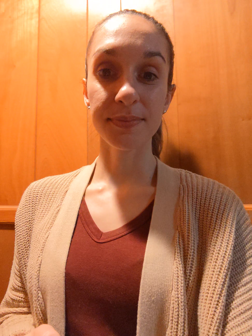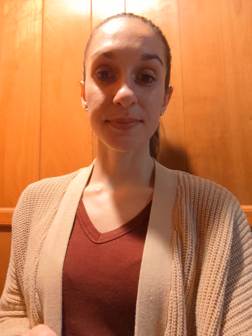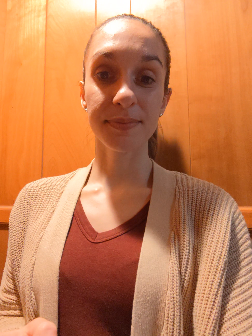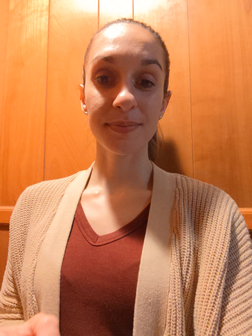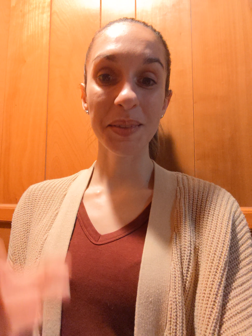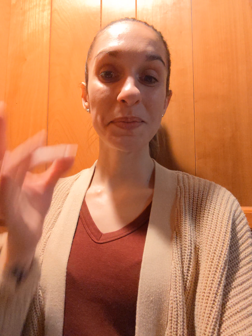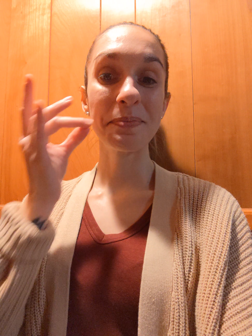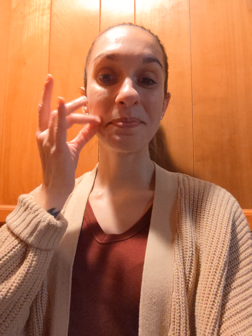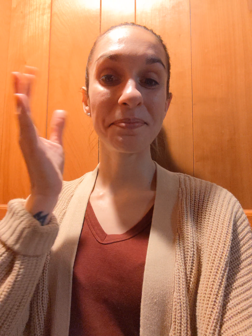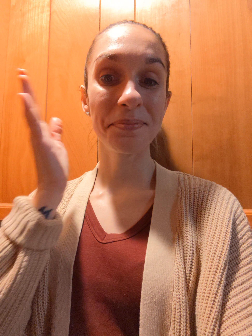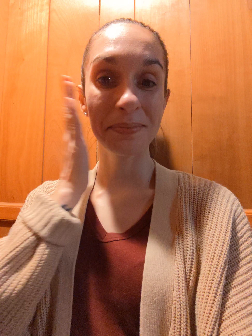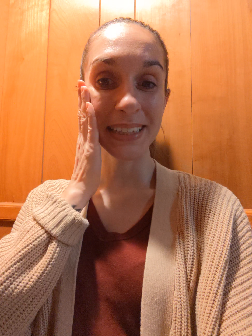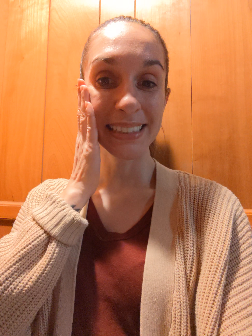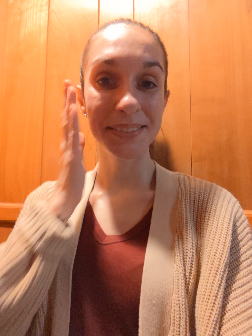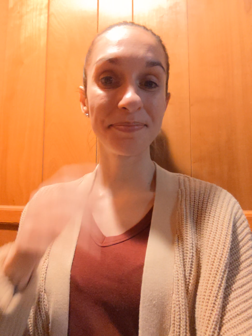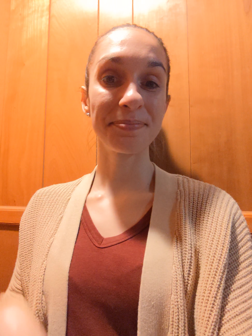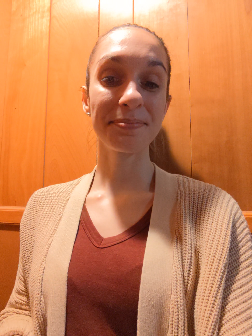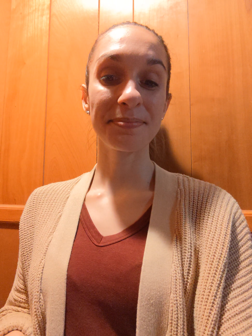bee